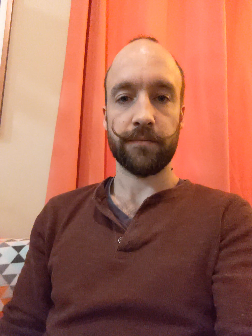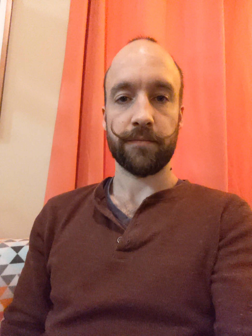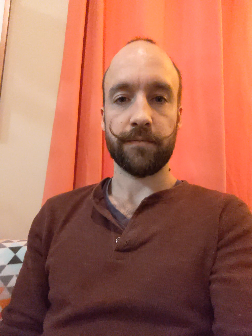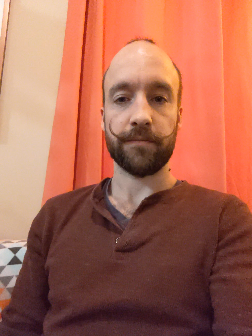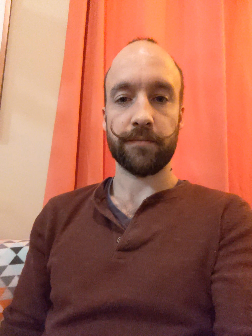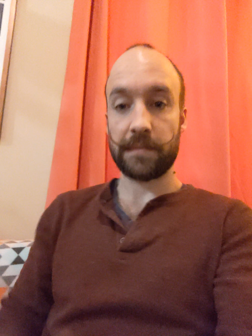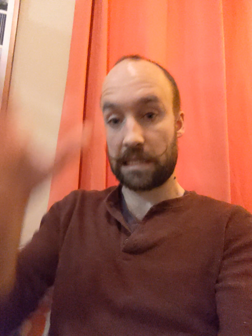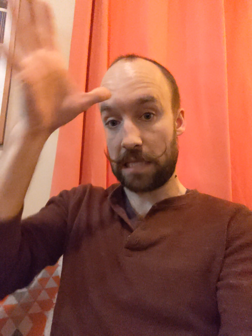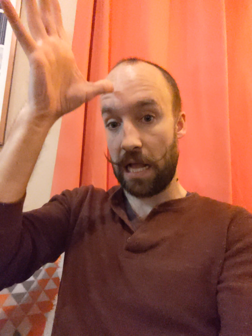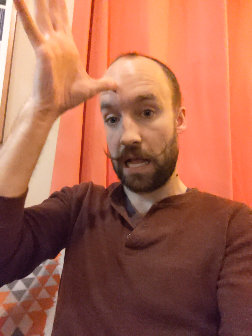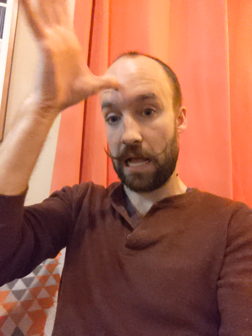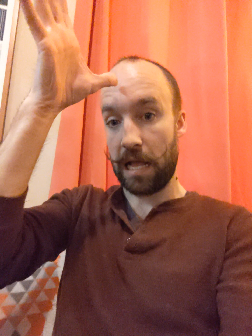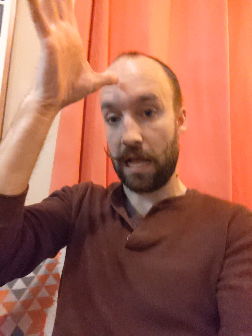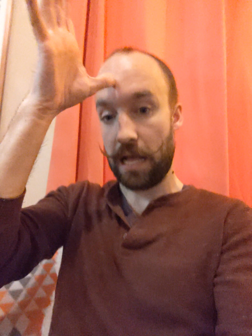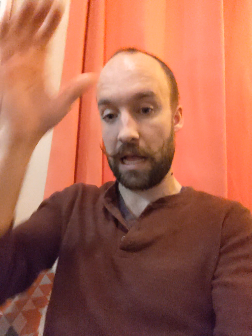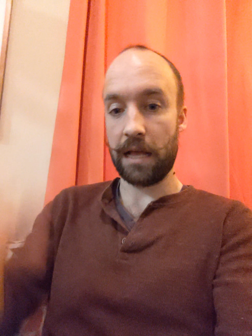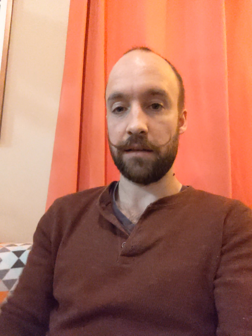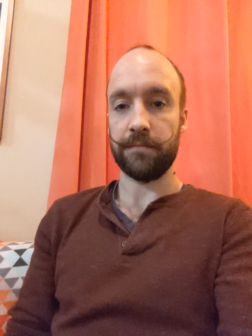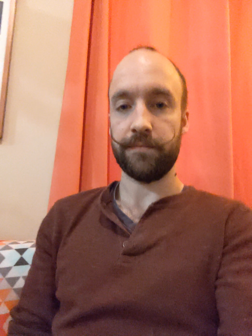dad